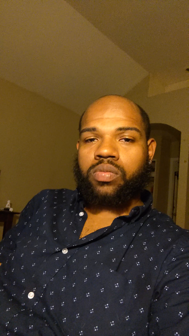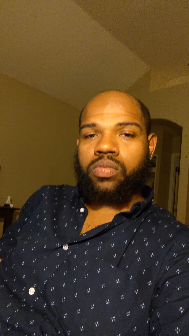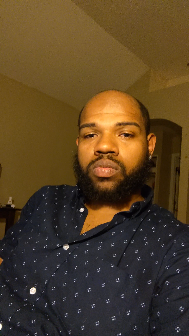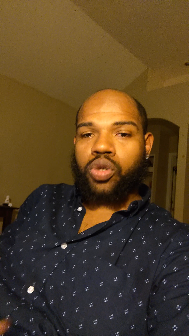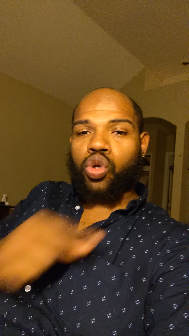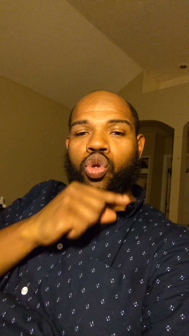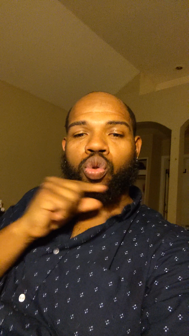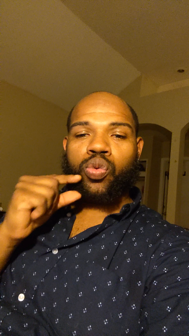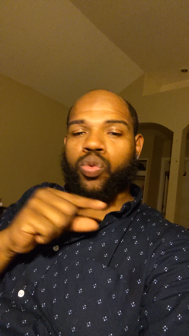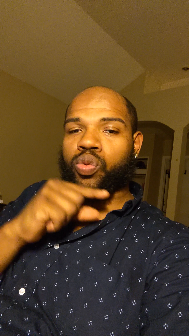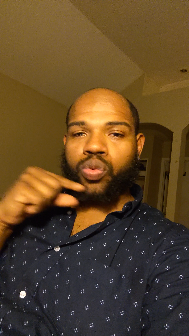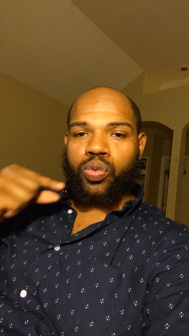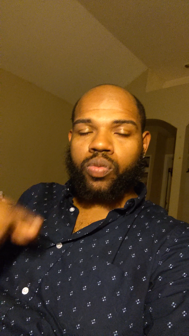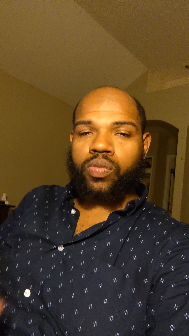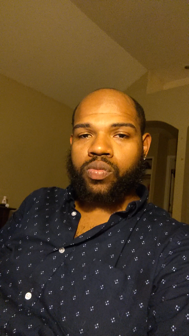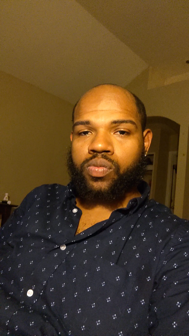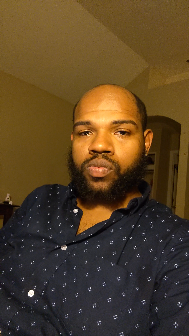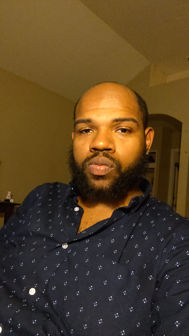glue